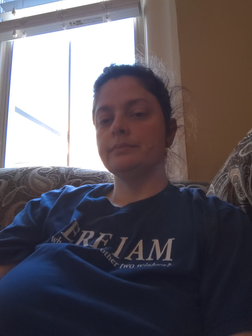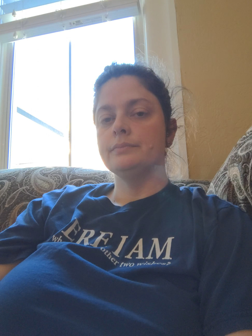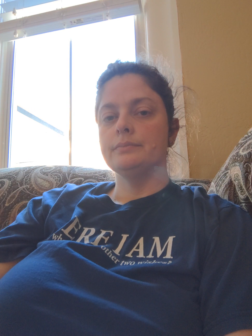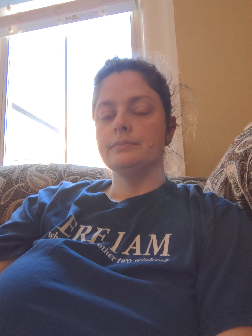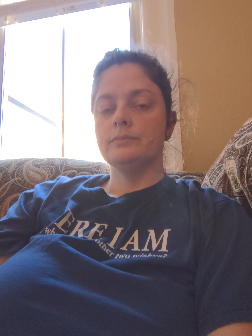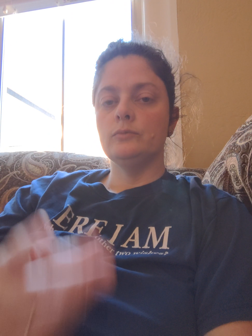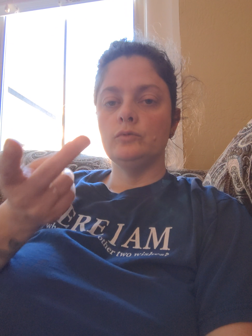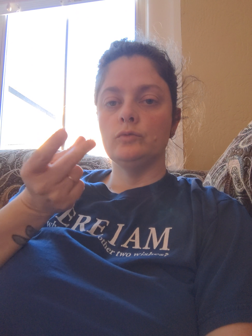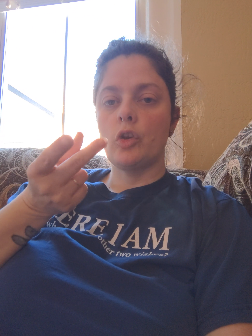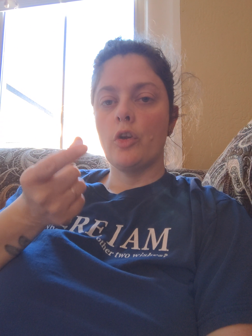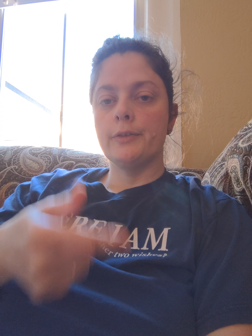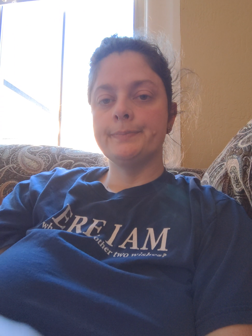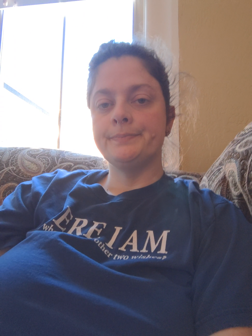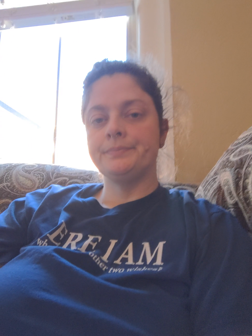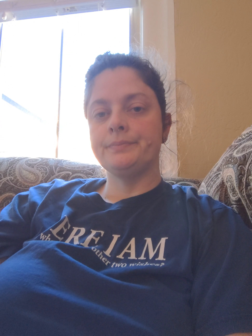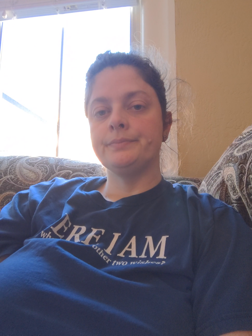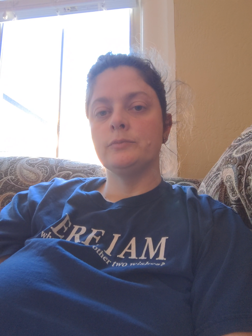dog